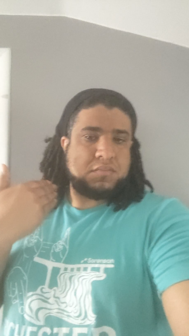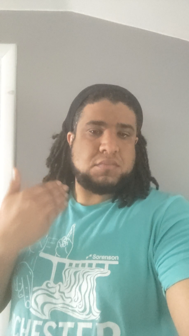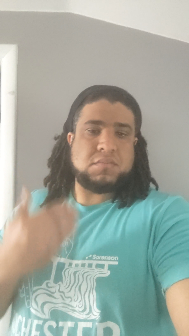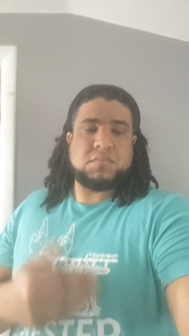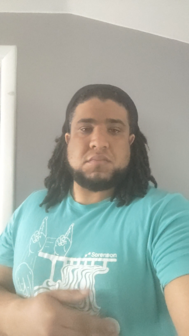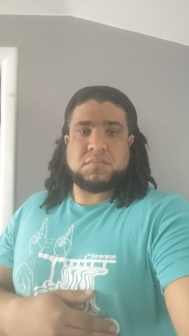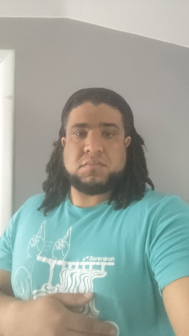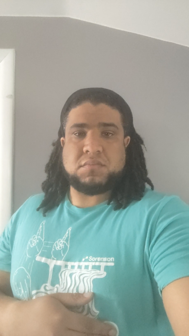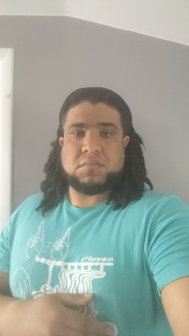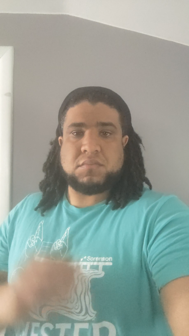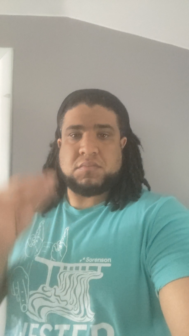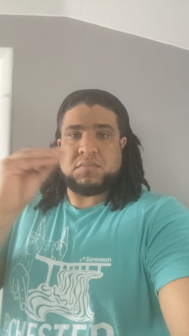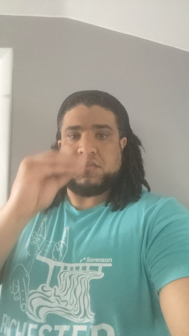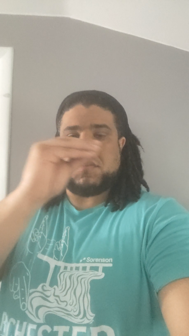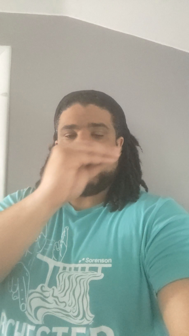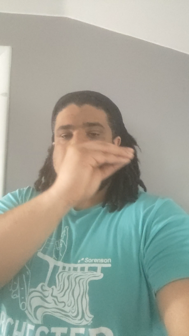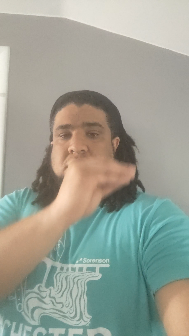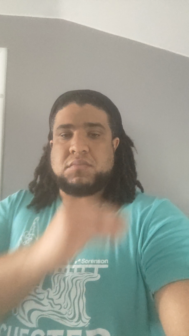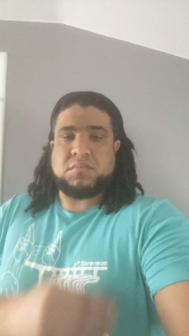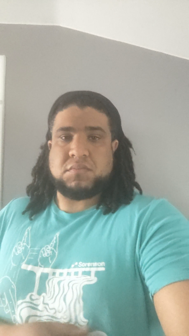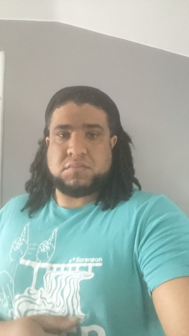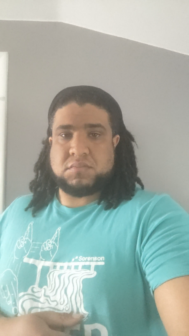dinosaur